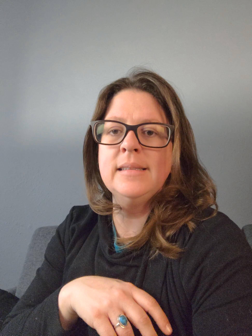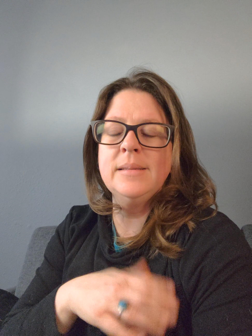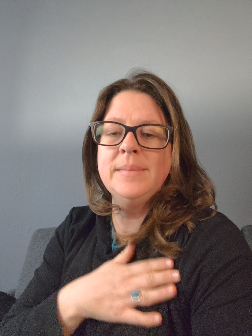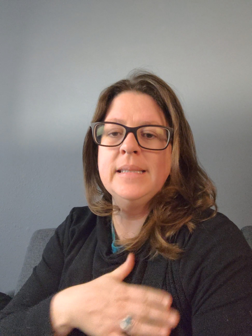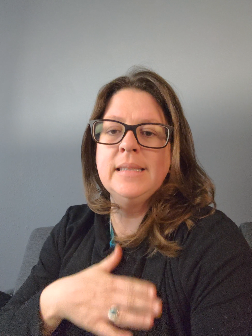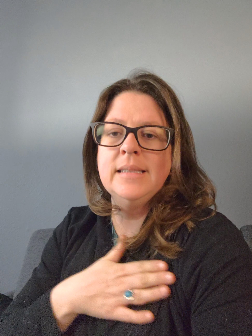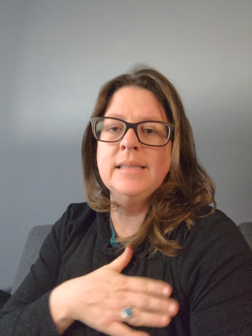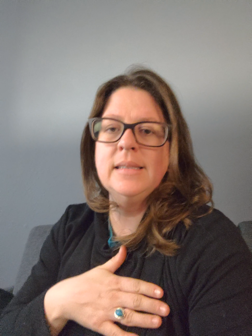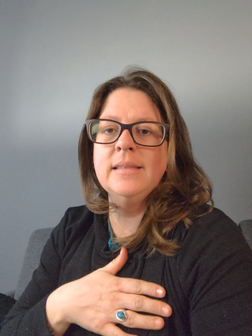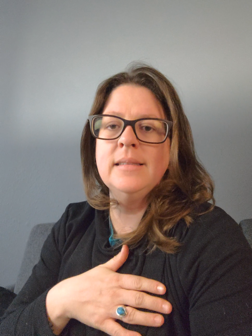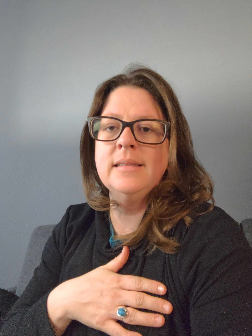please